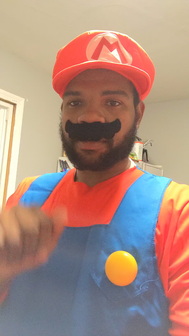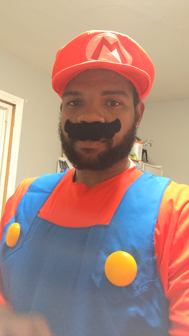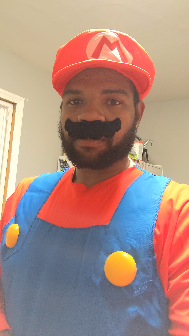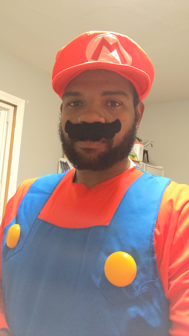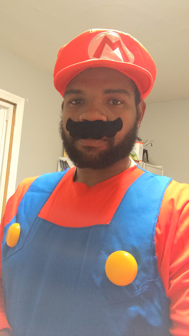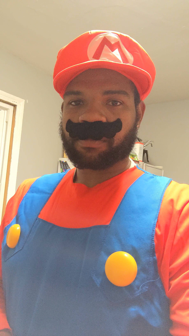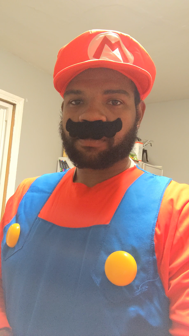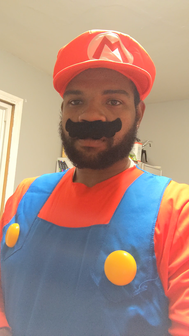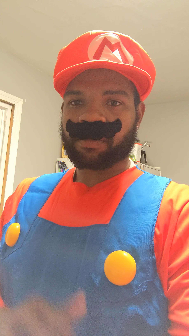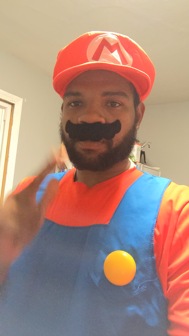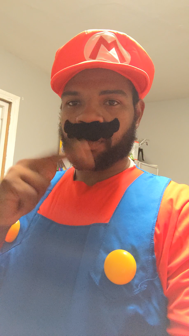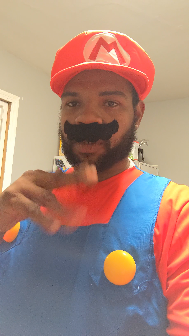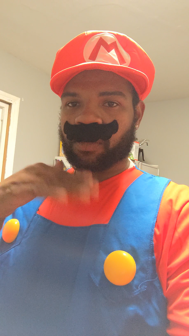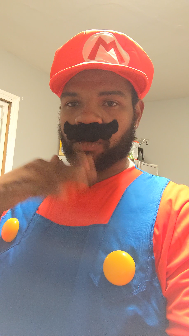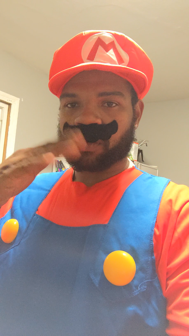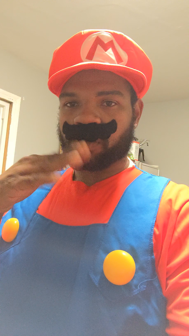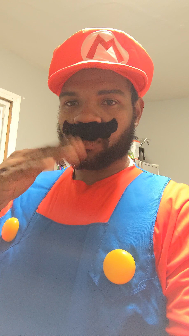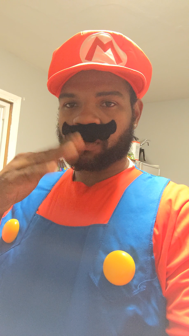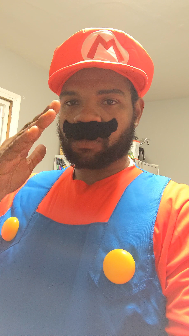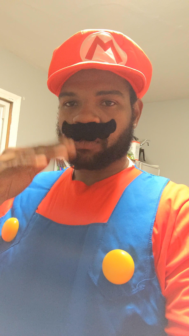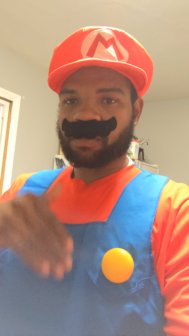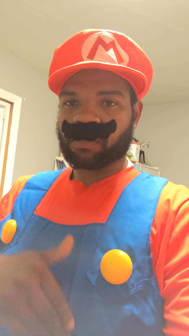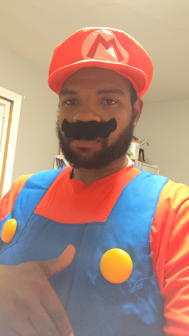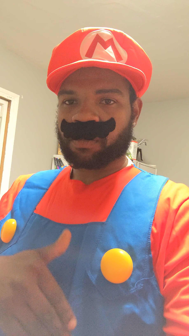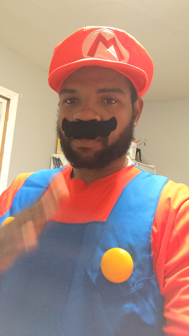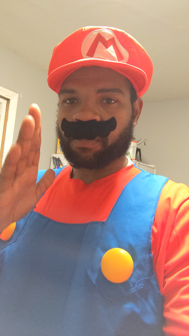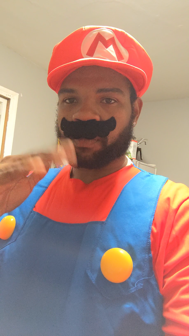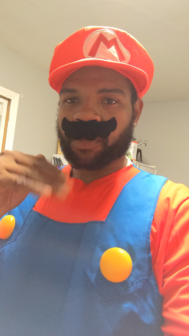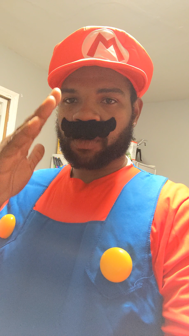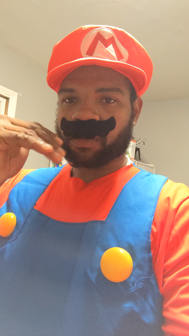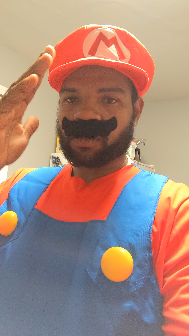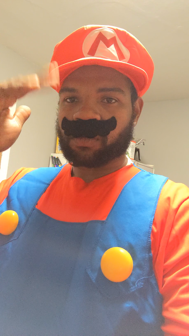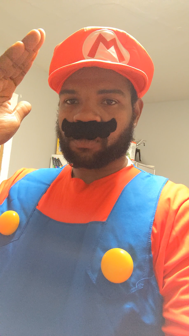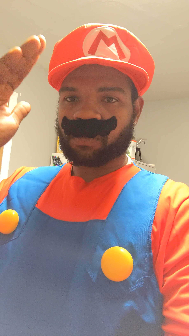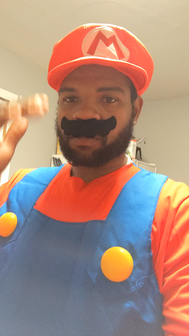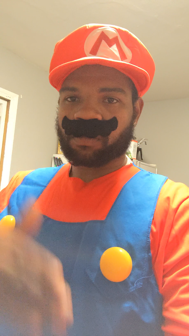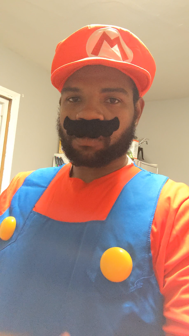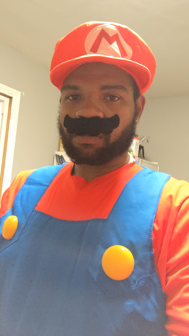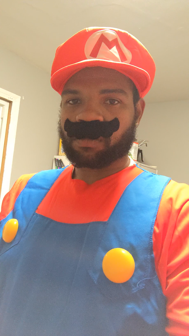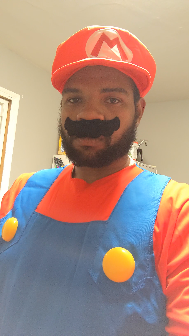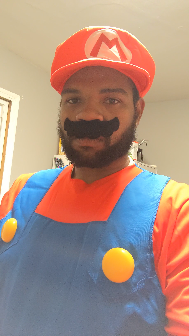build